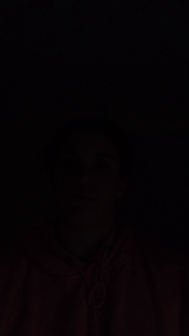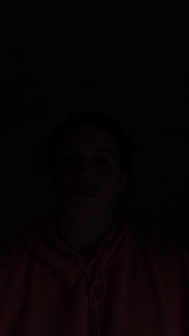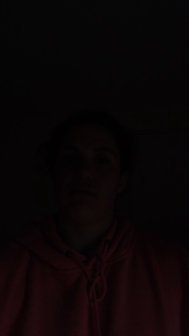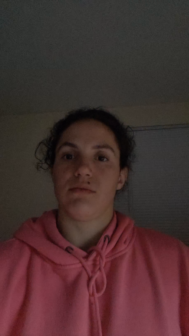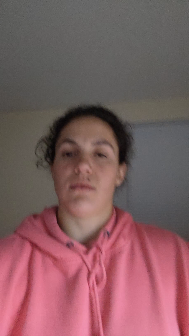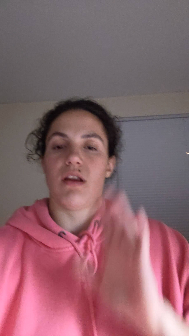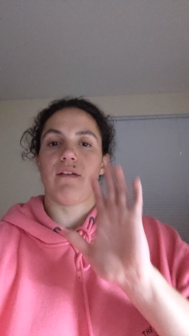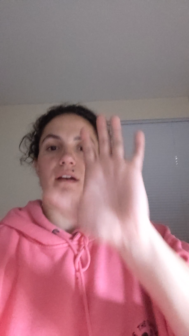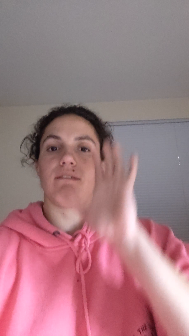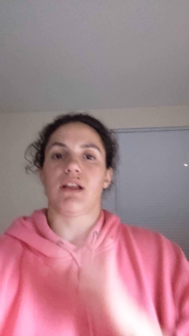give me five